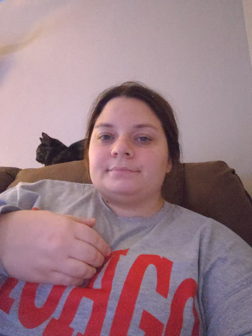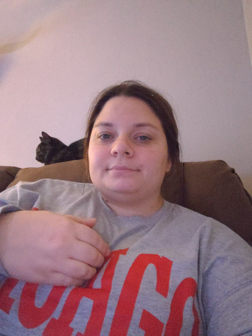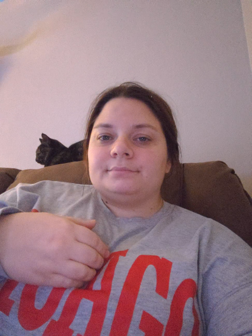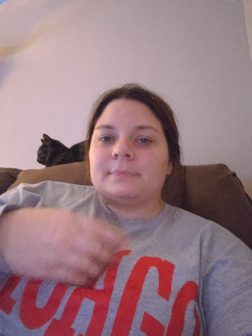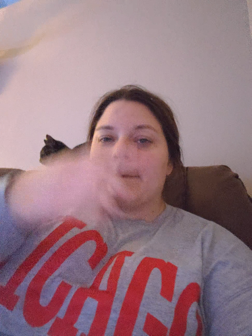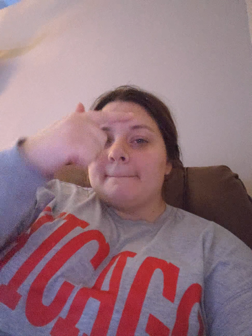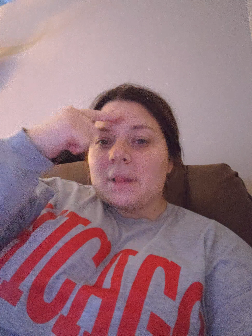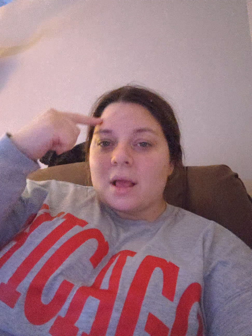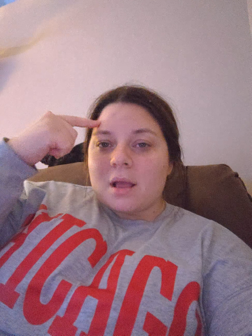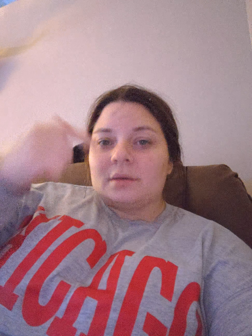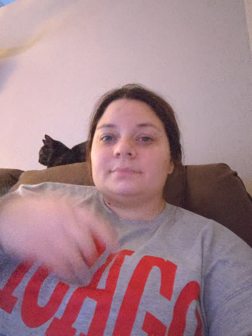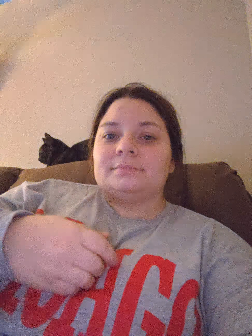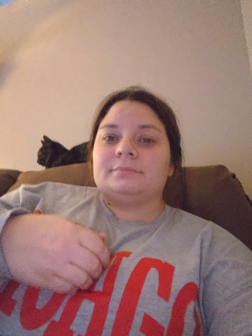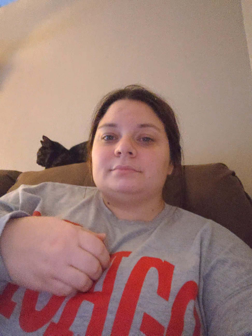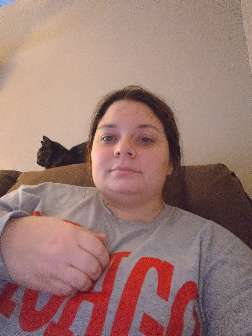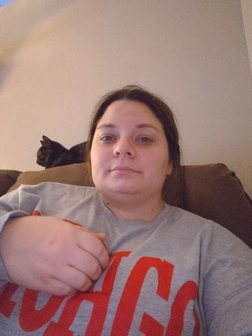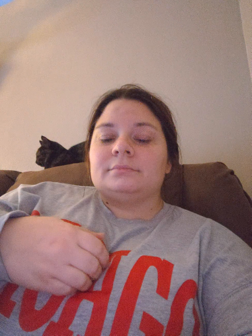black